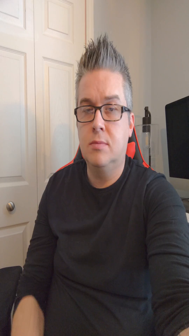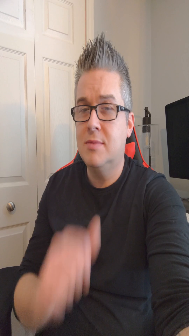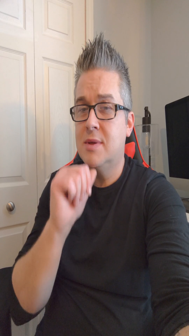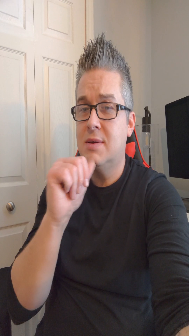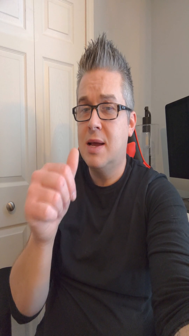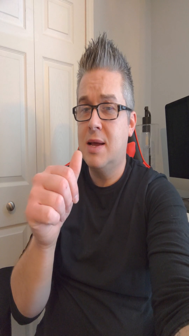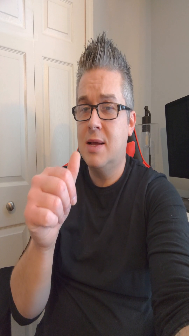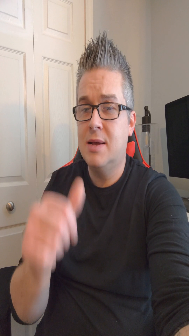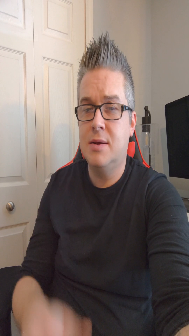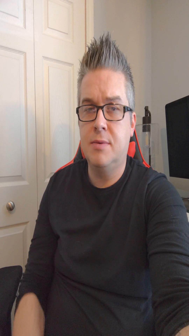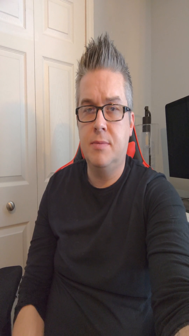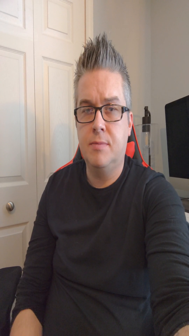not